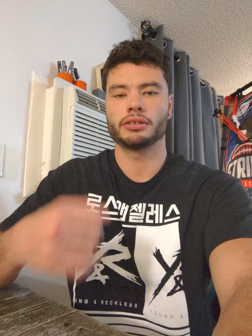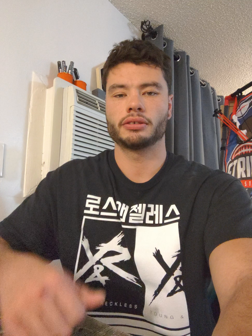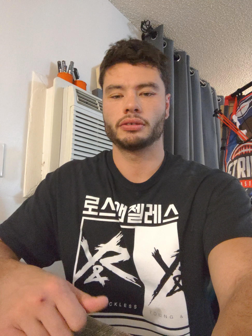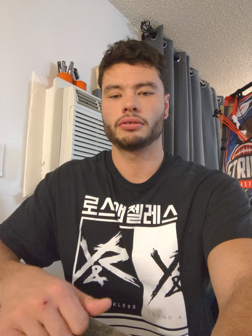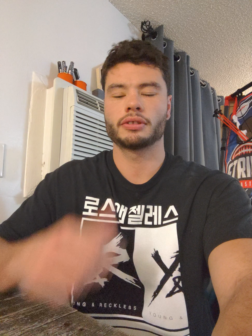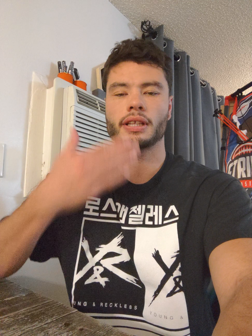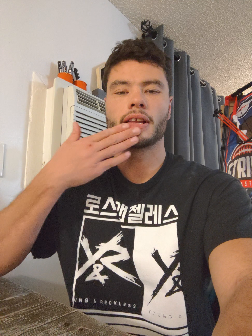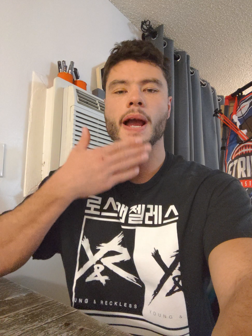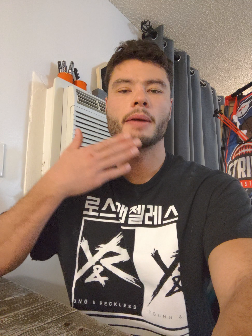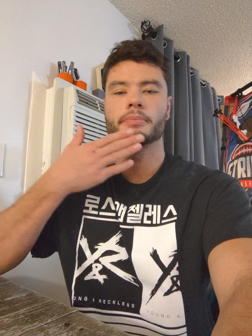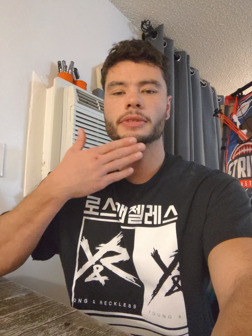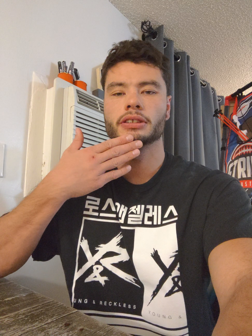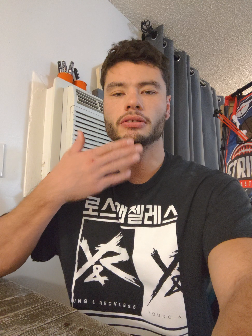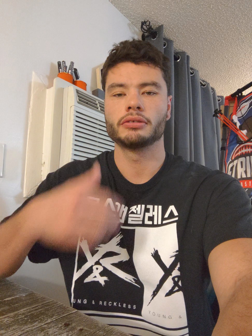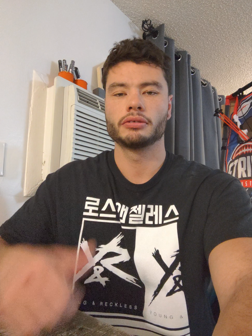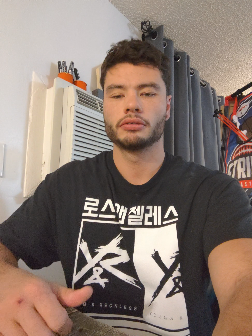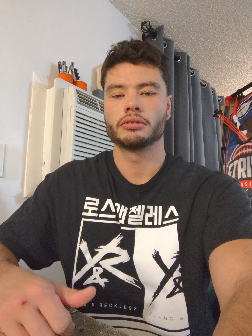napkin